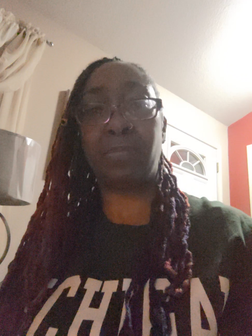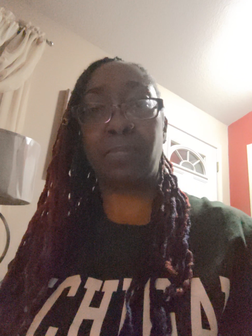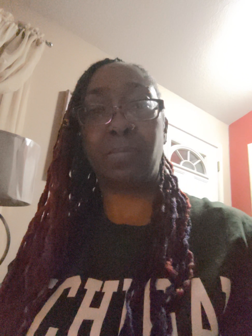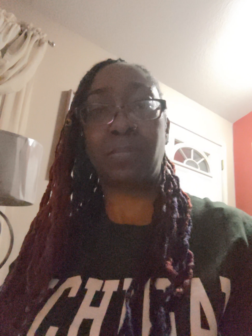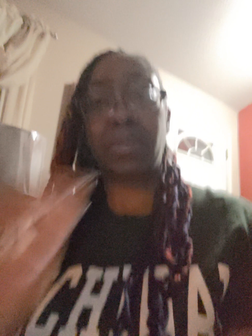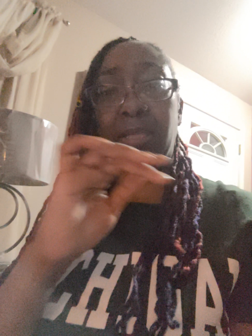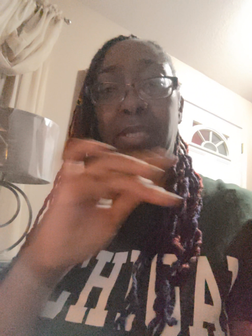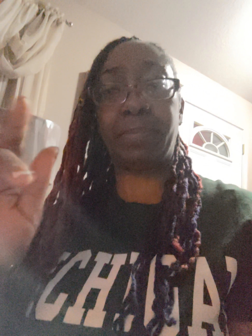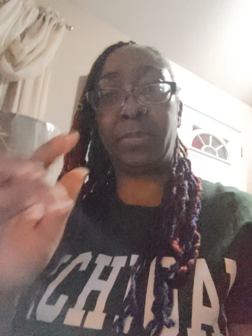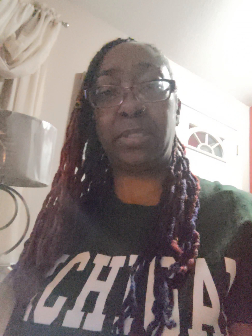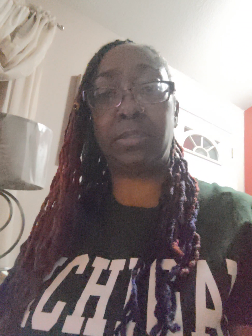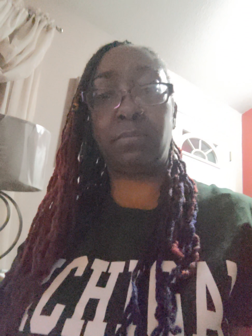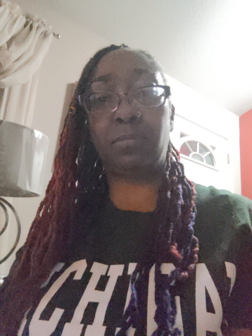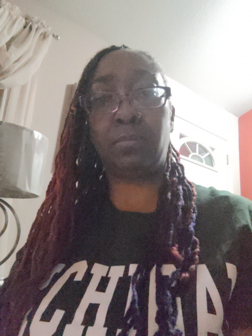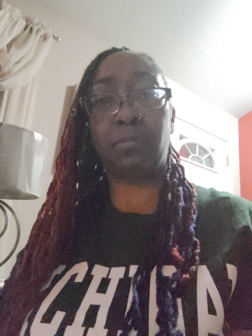empty